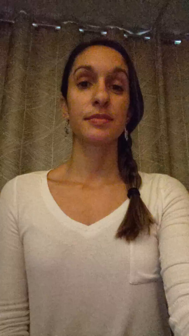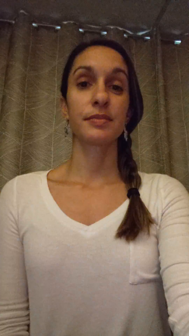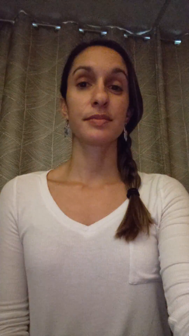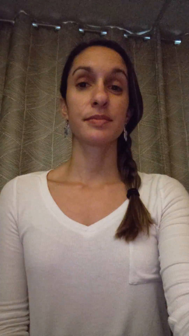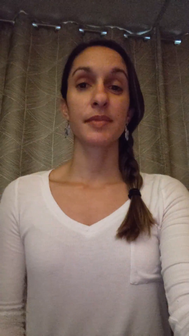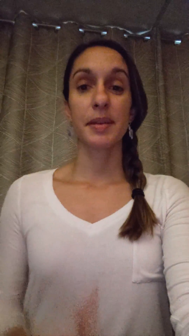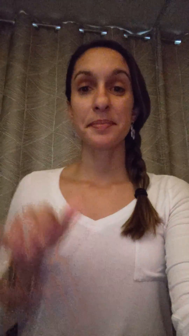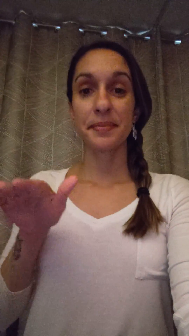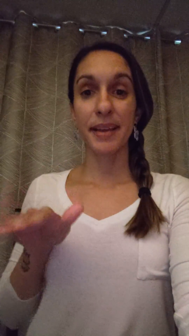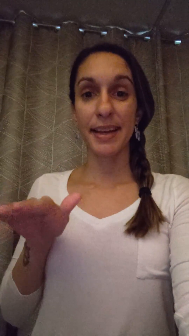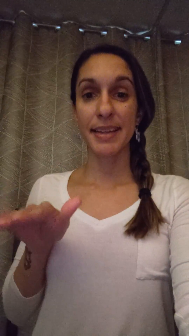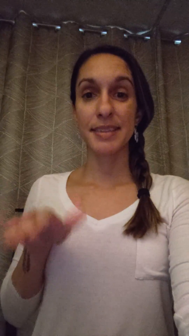penguin